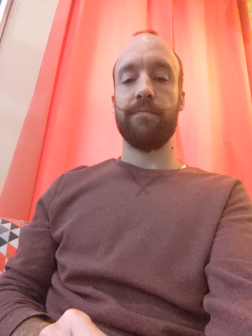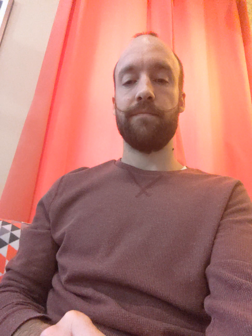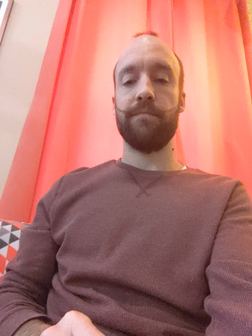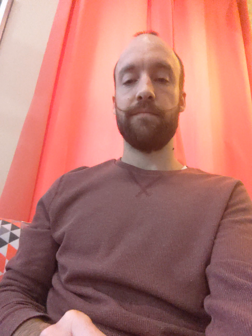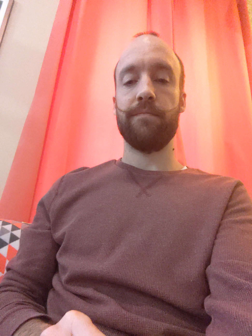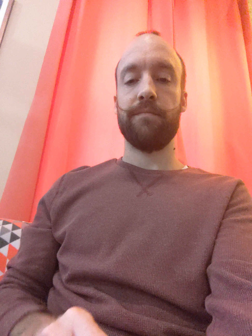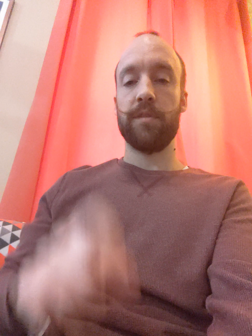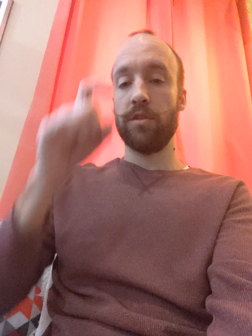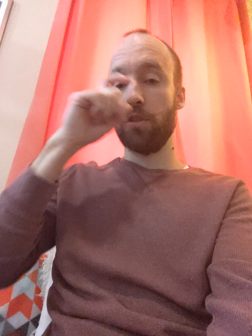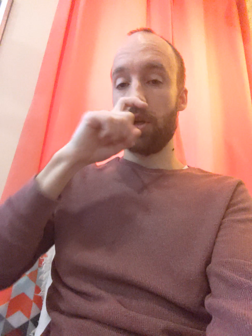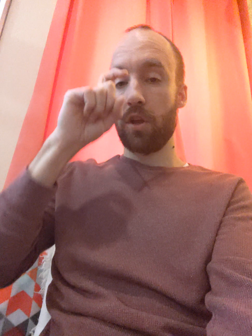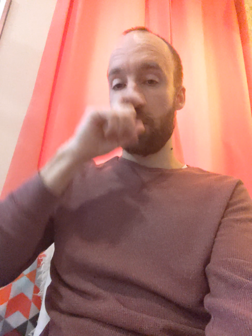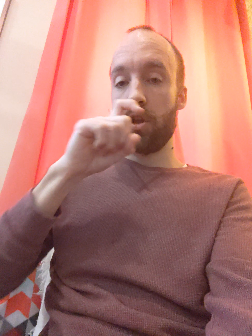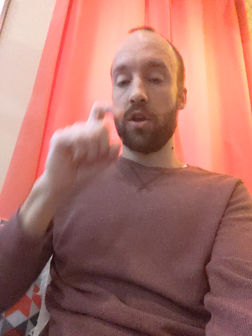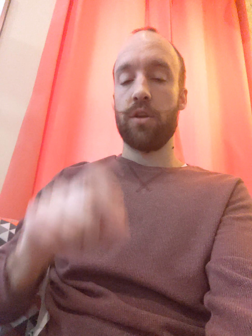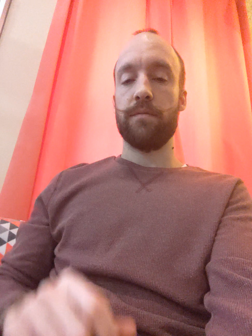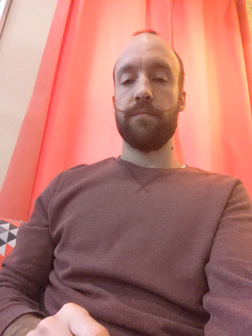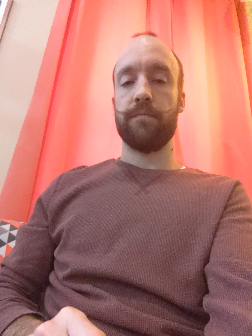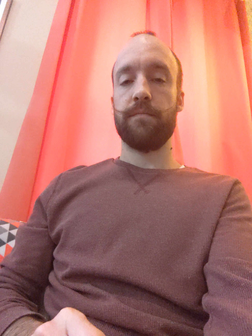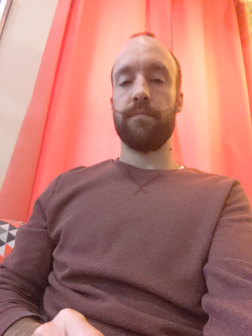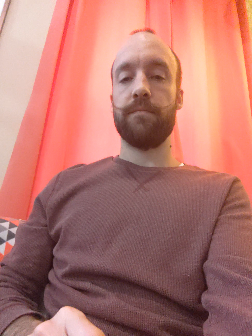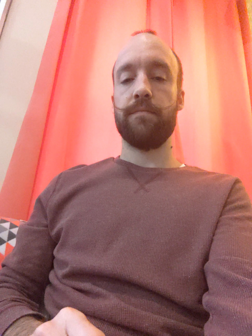doll